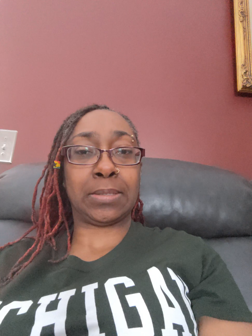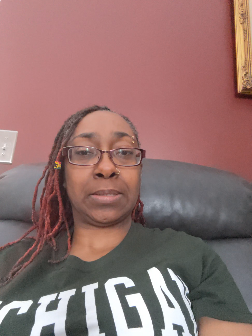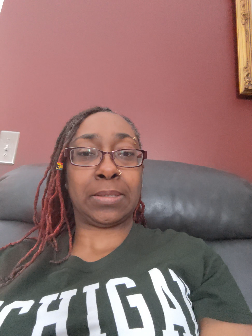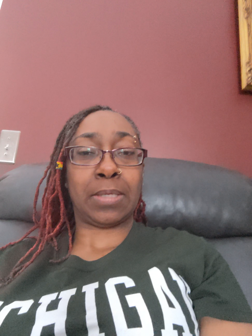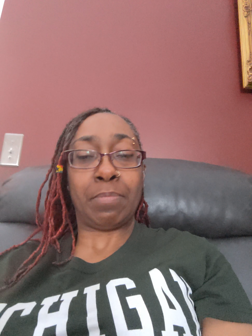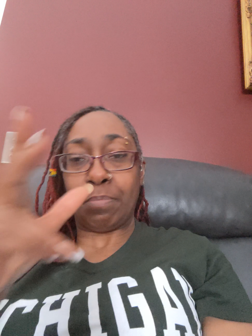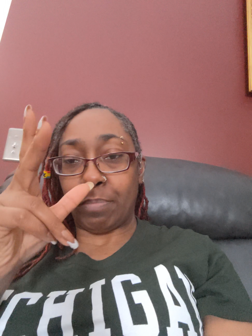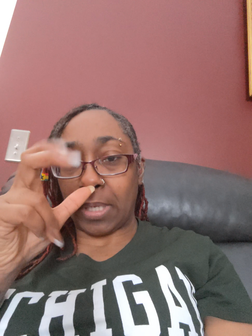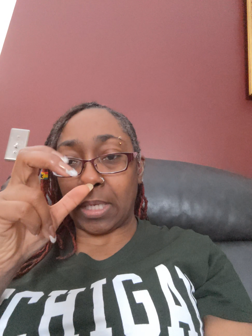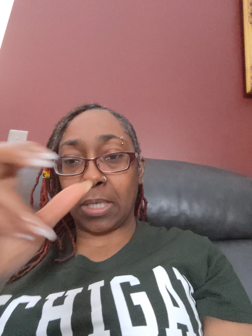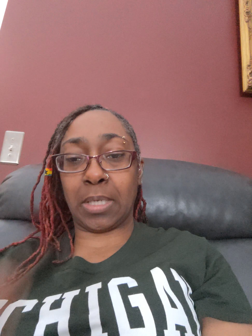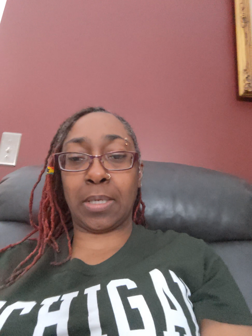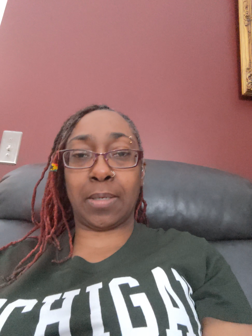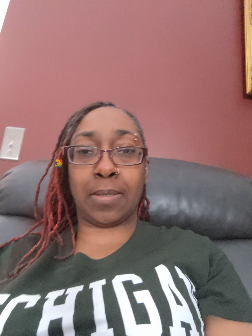bug